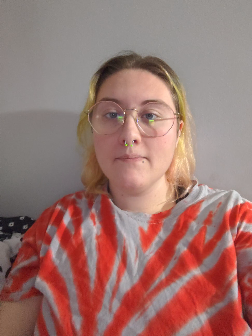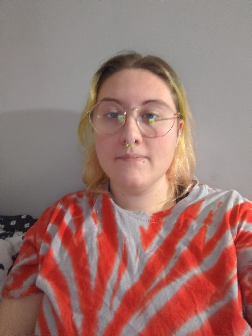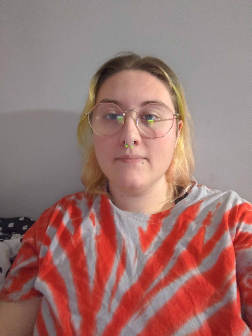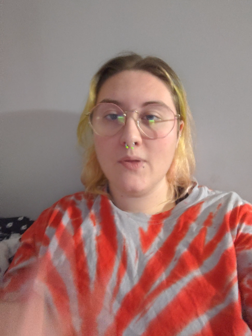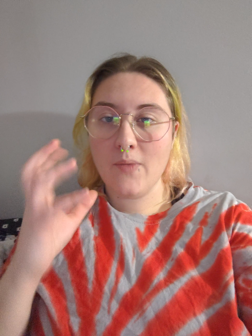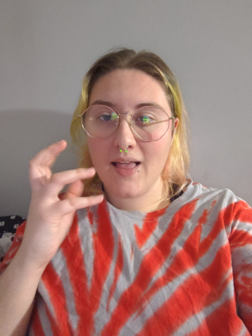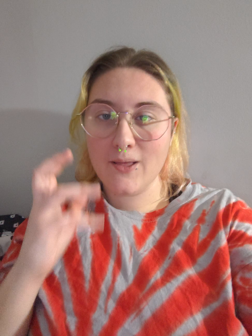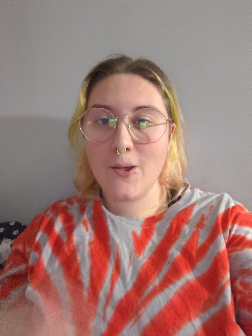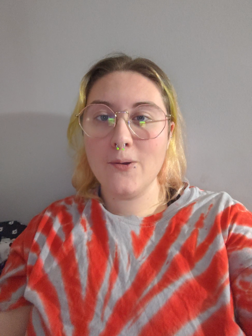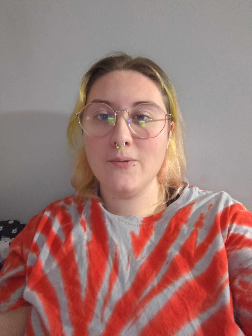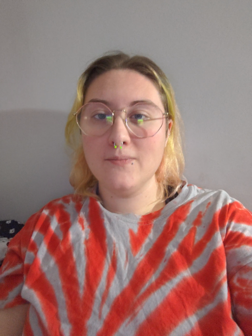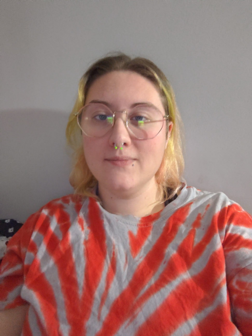radio